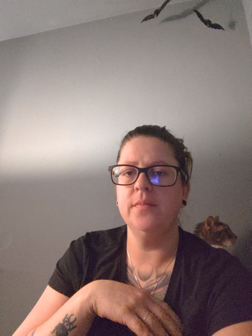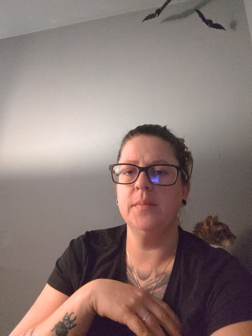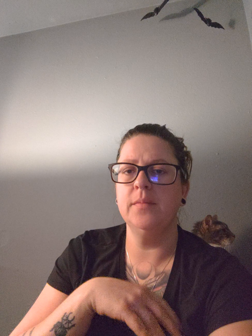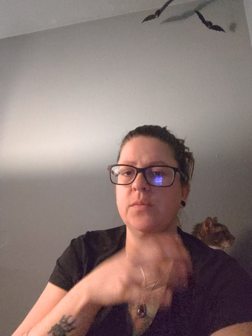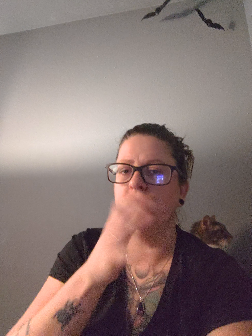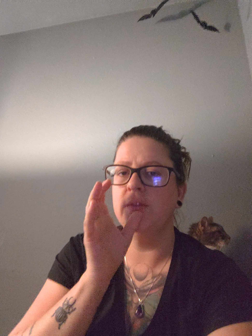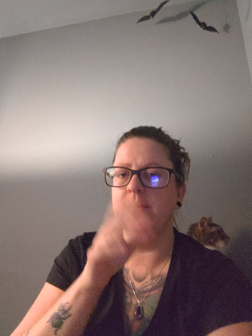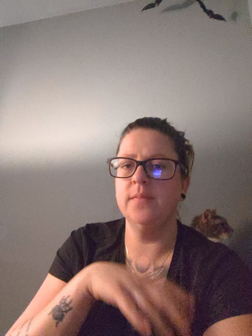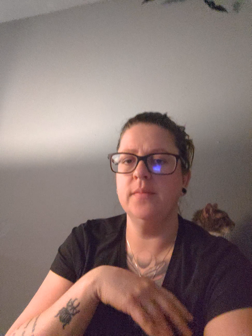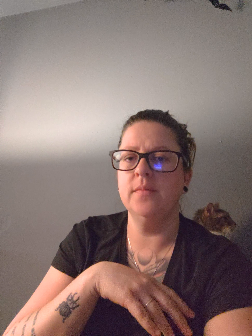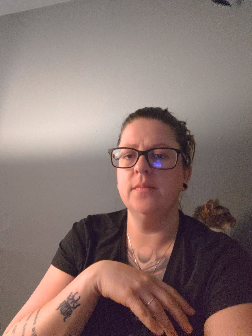drink